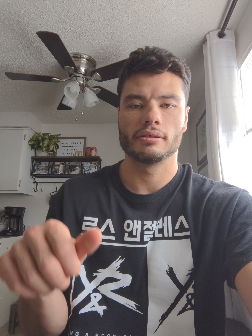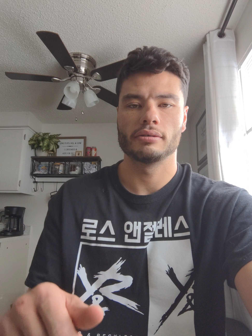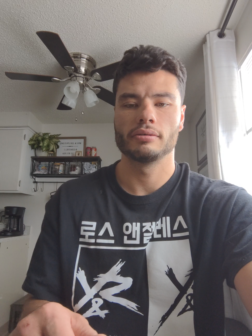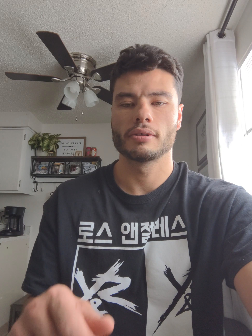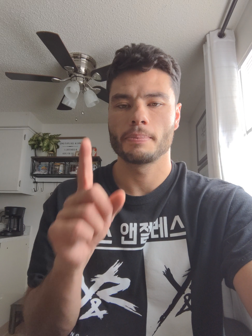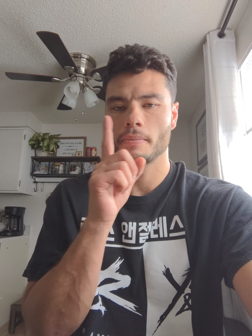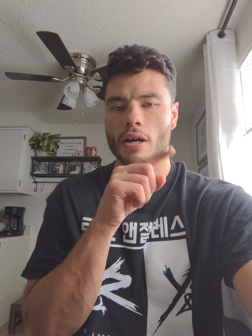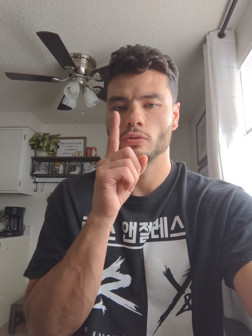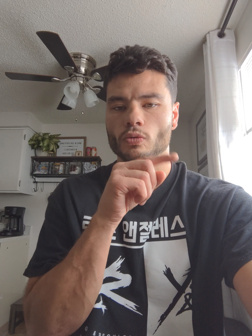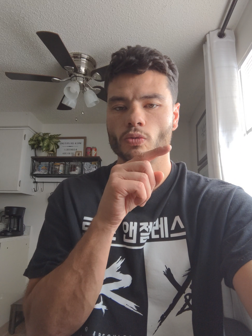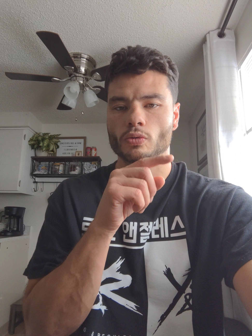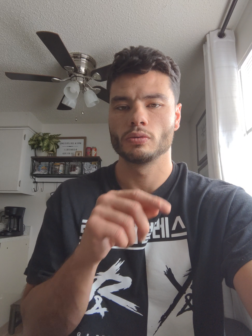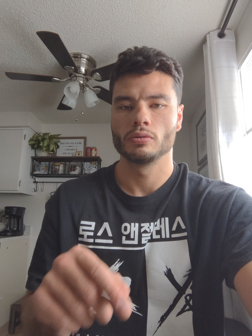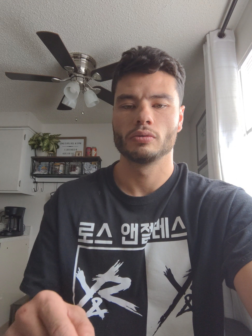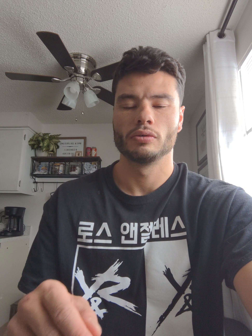mouse